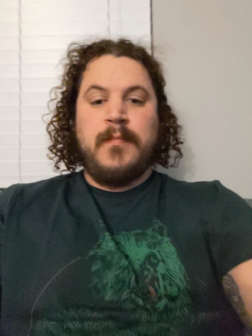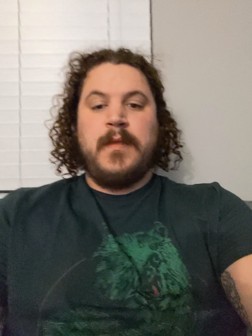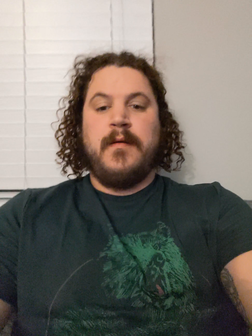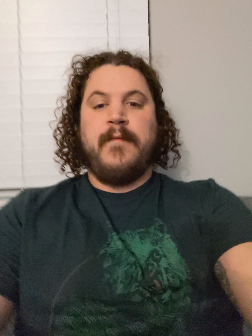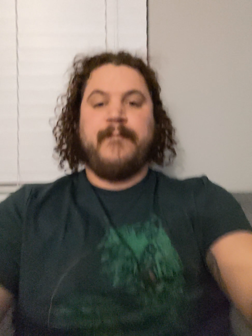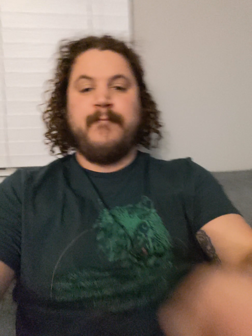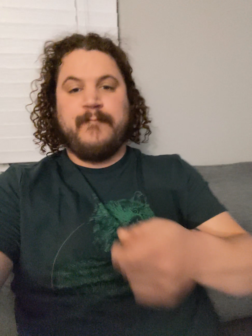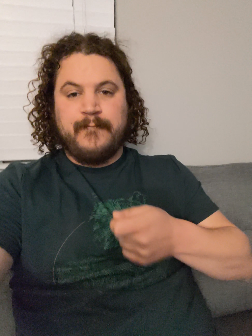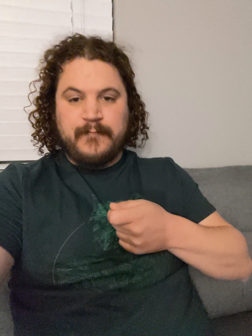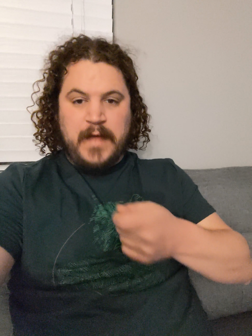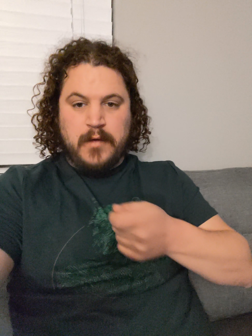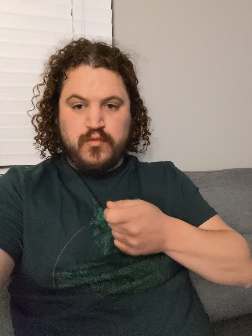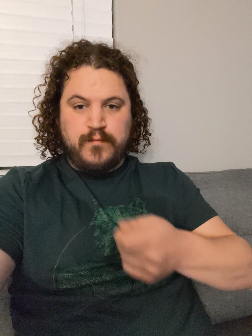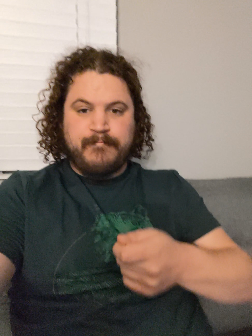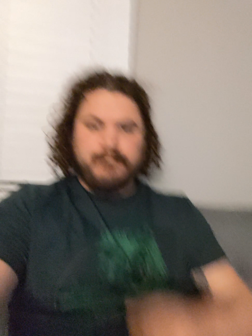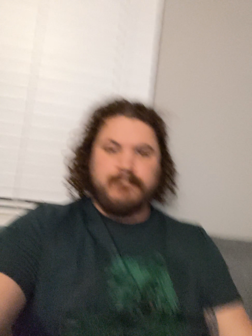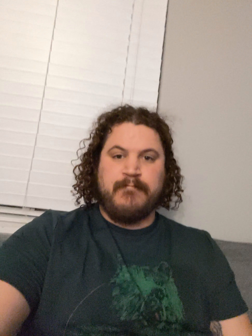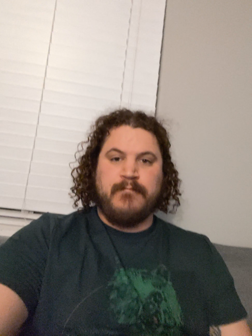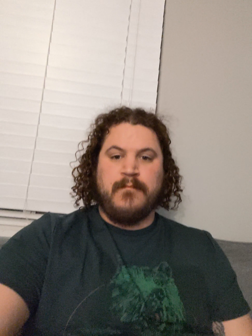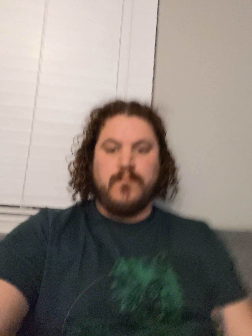vacuum